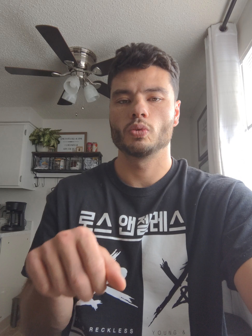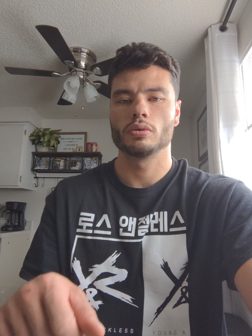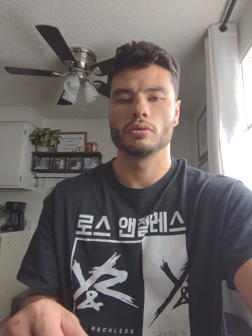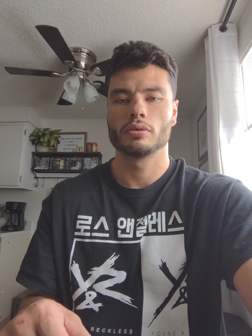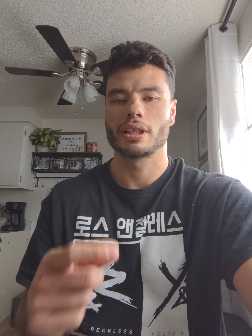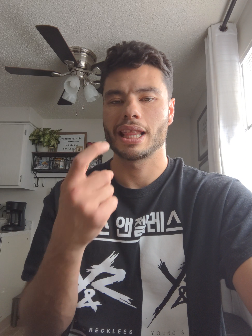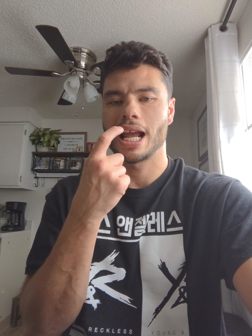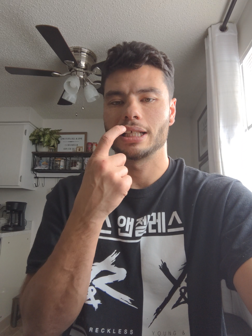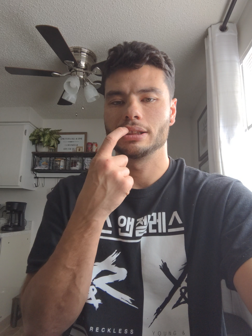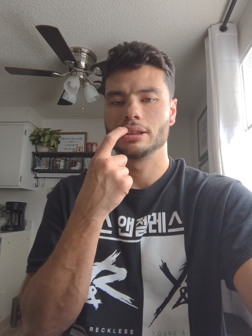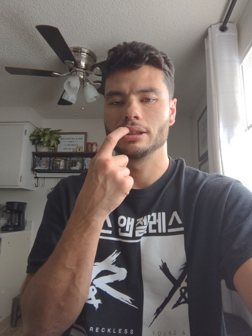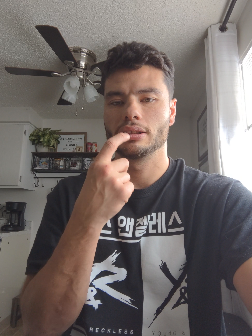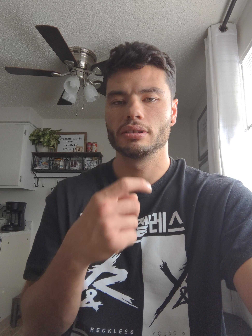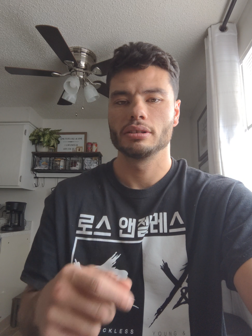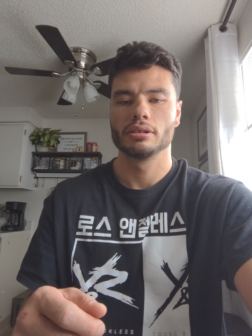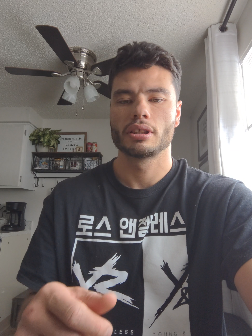window